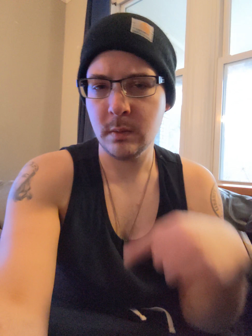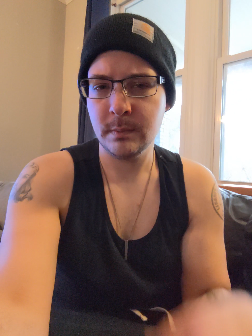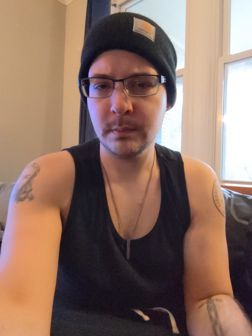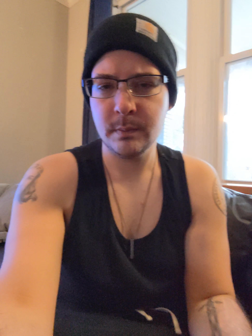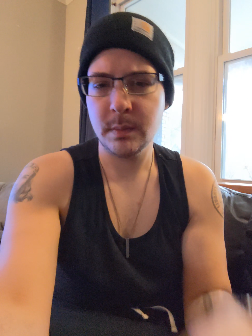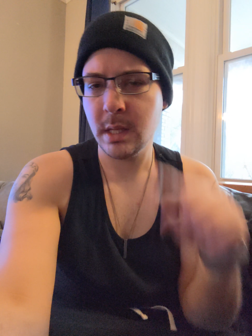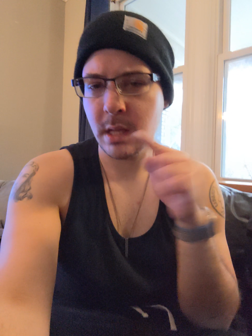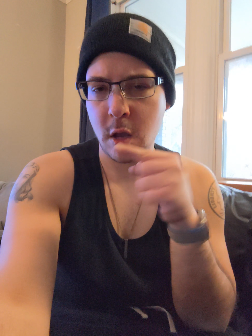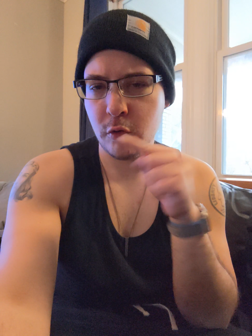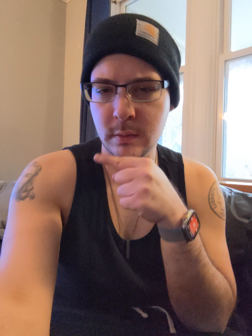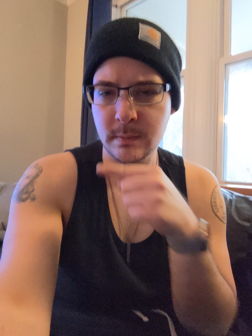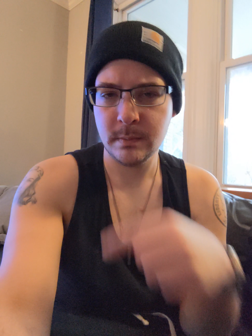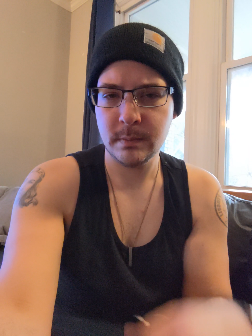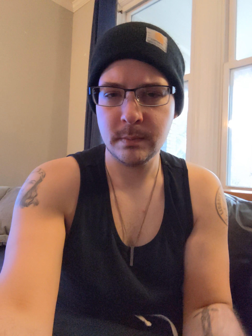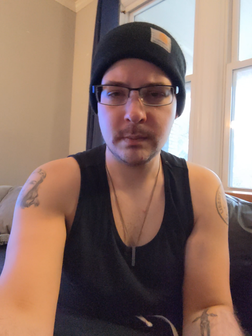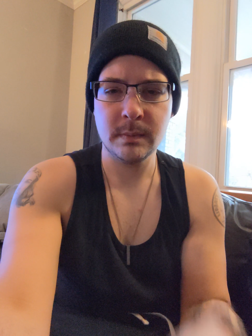carrot